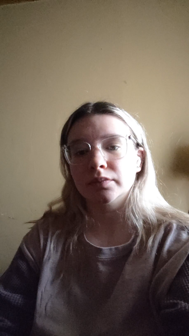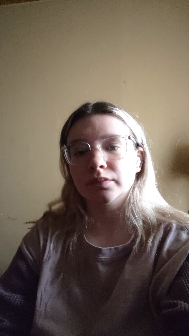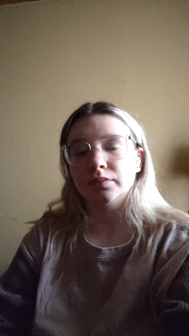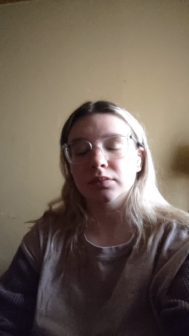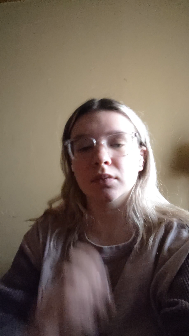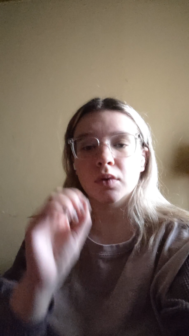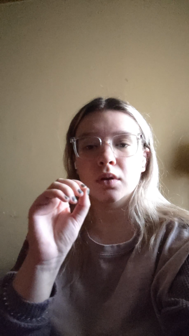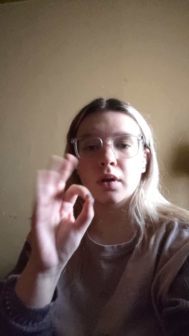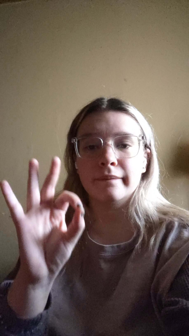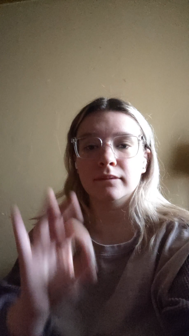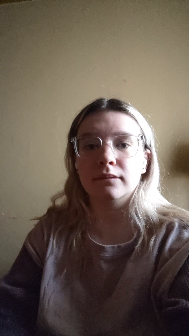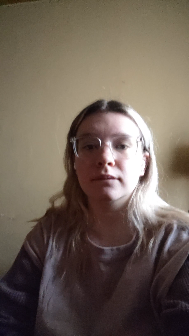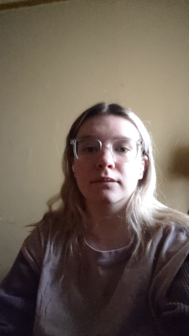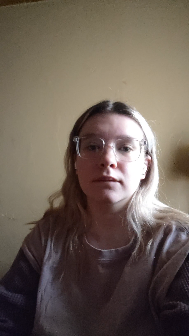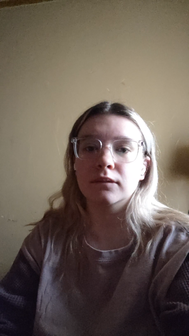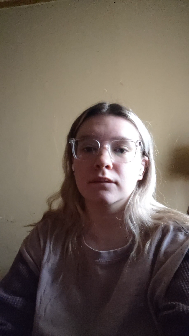of